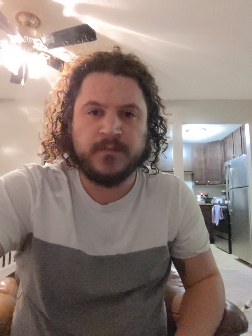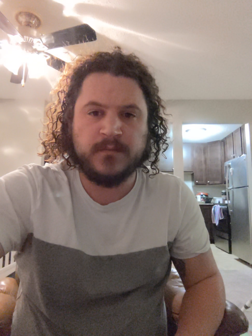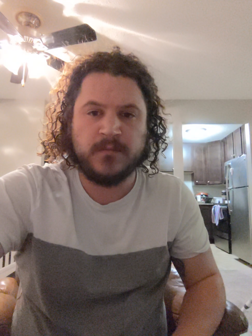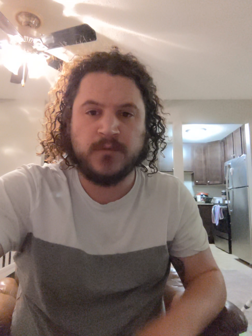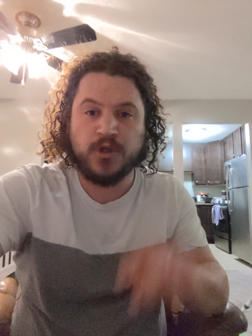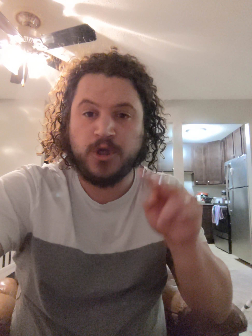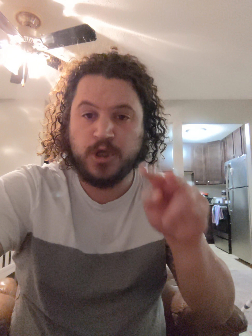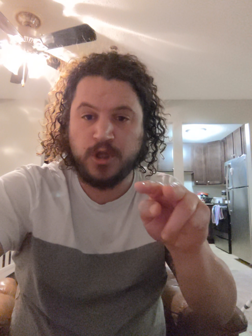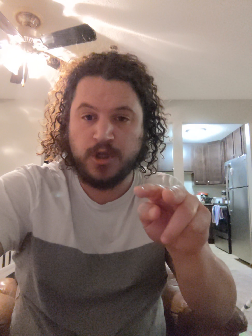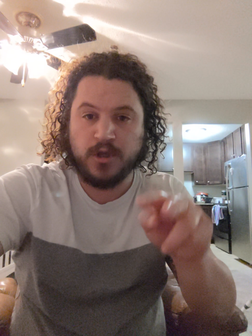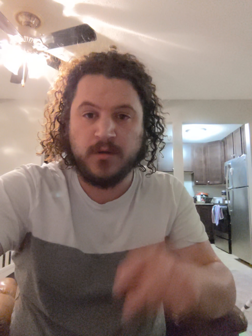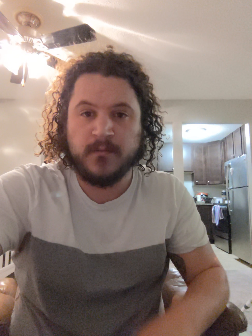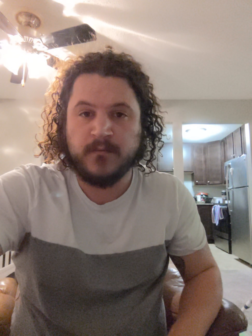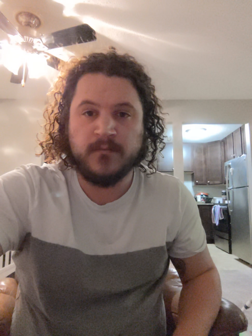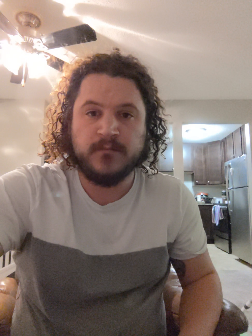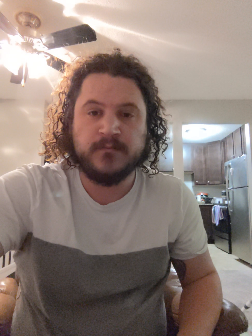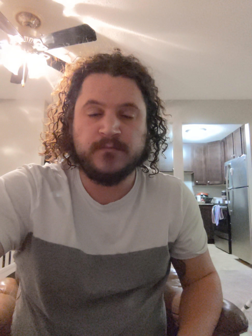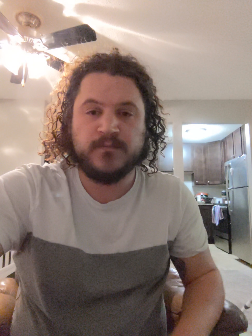look